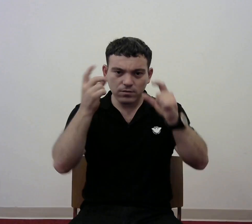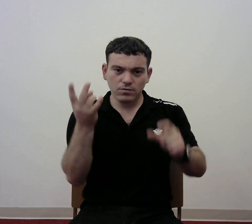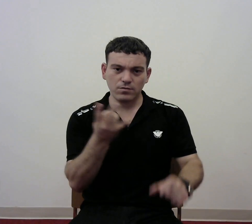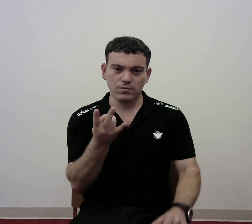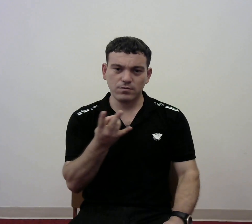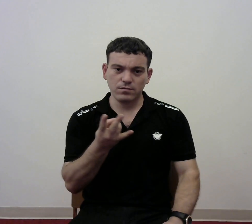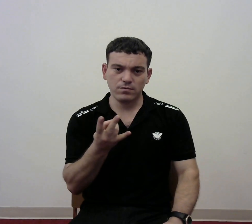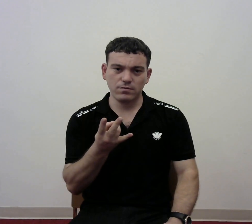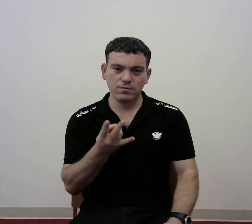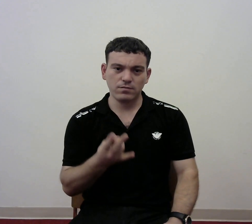lazım